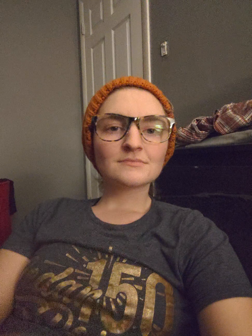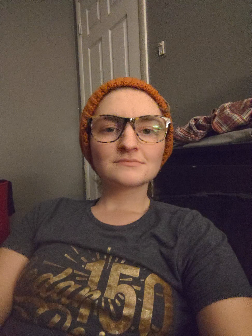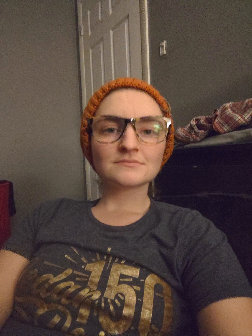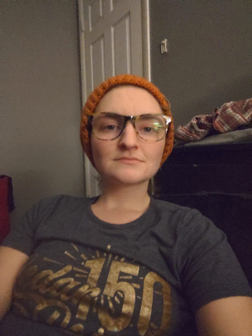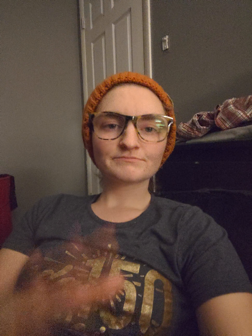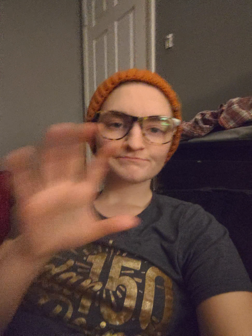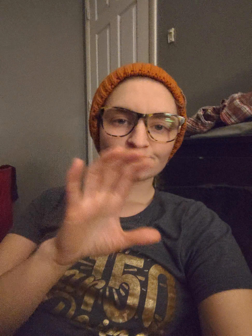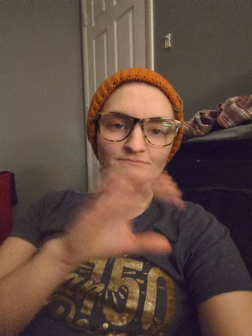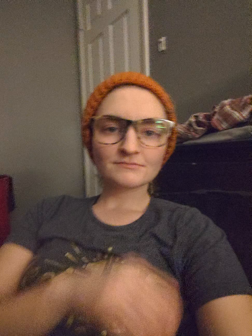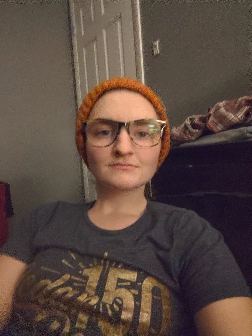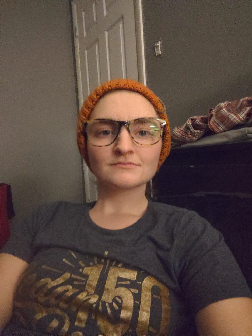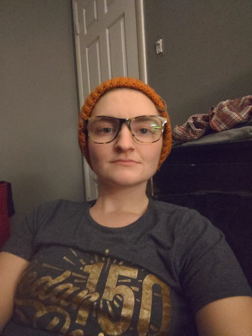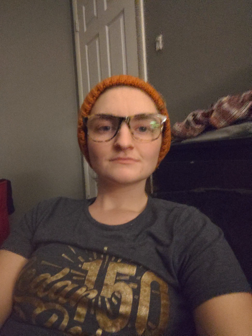cloud